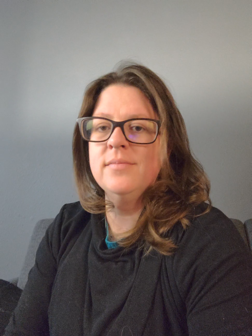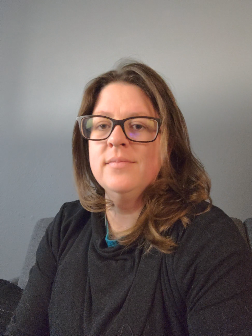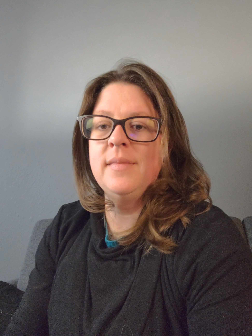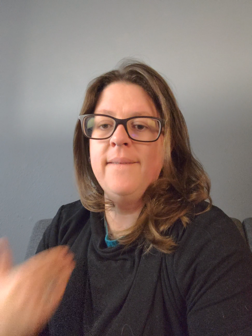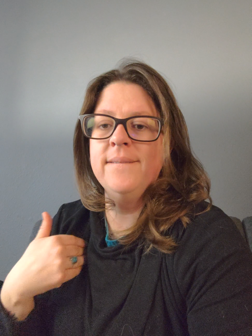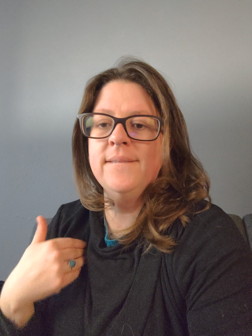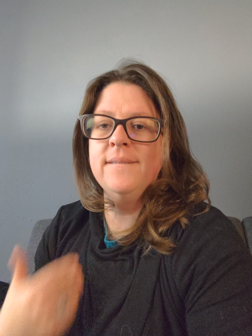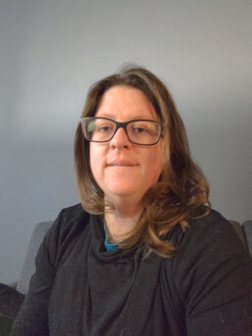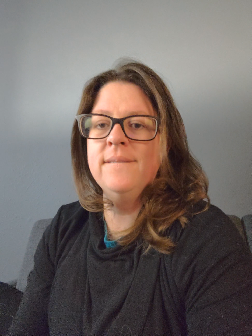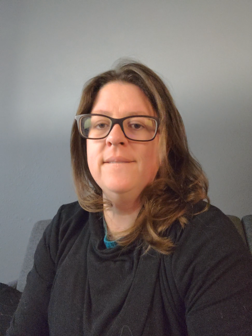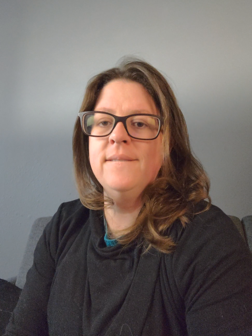have